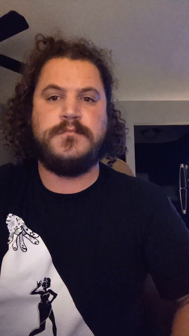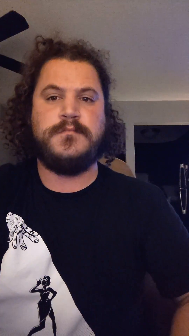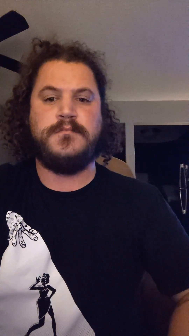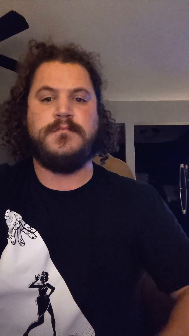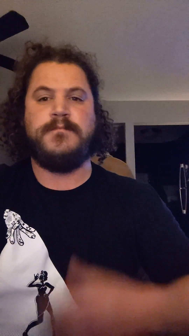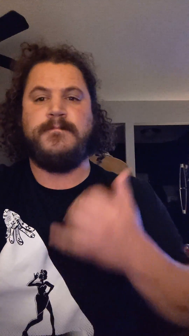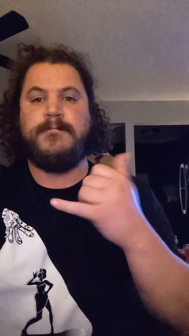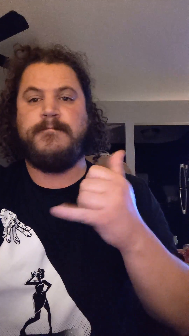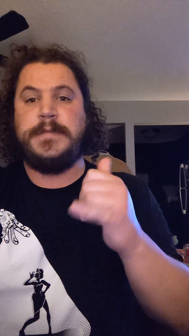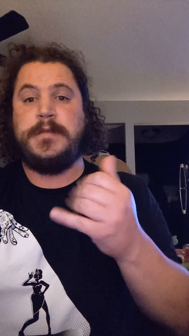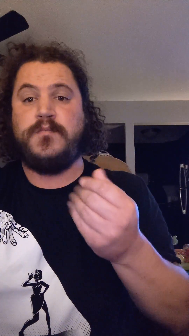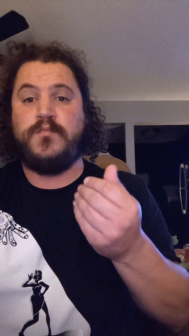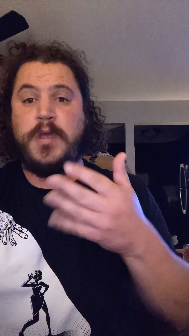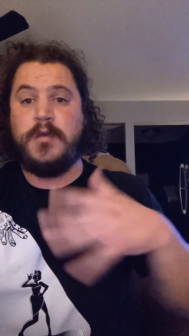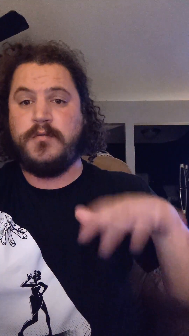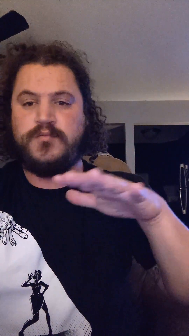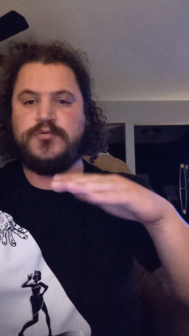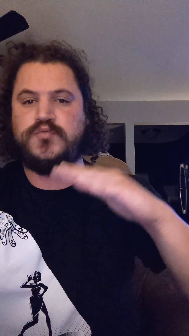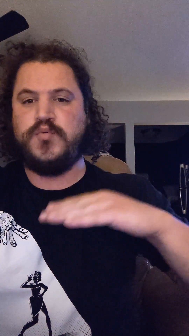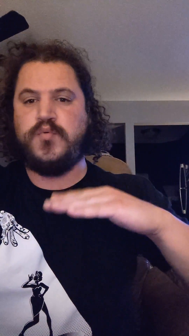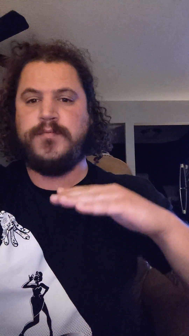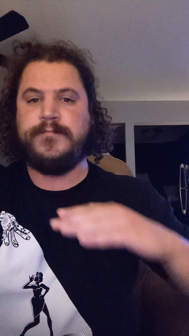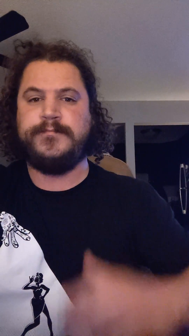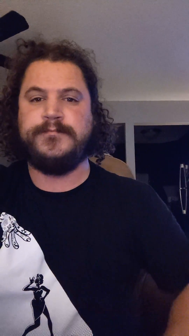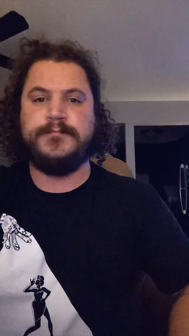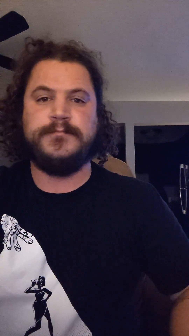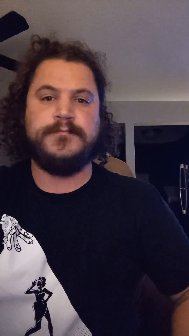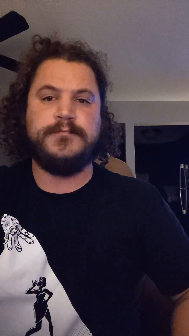playground